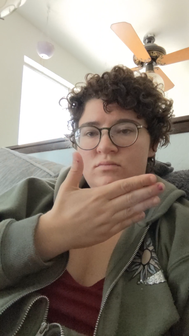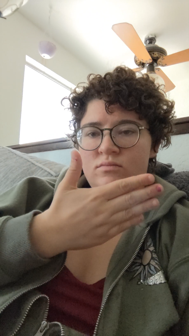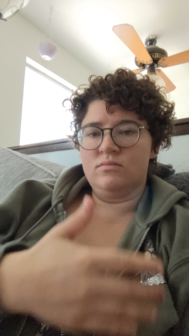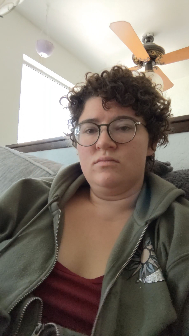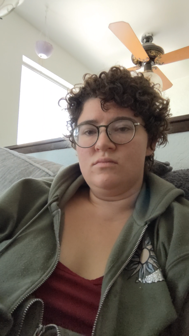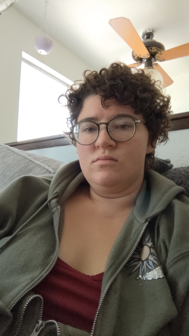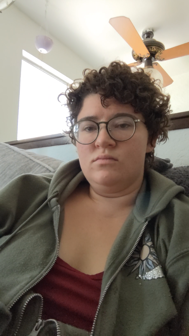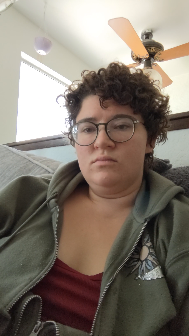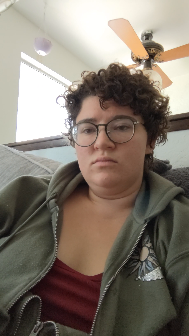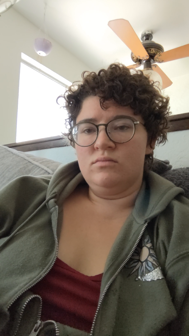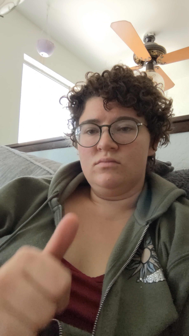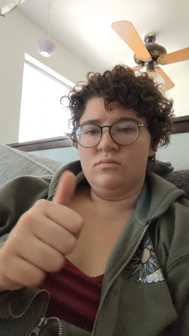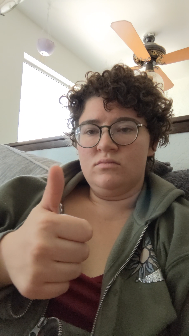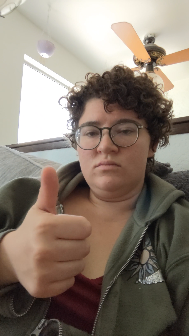how